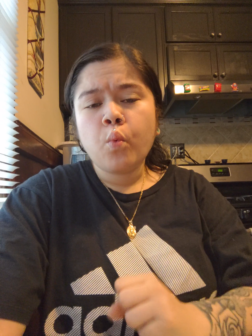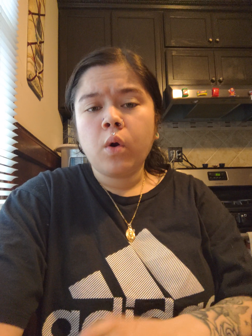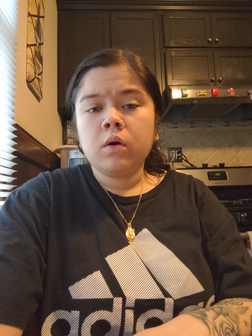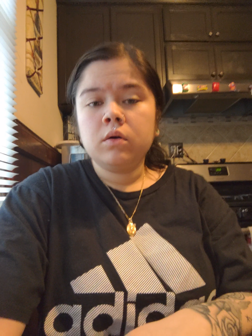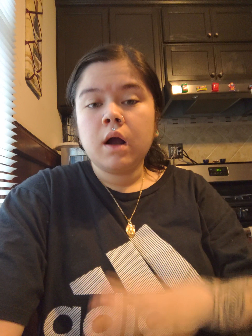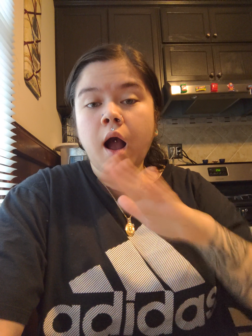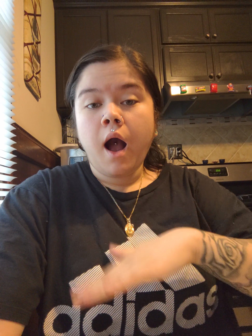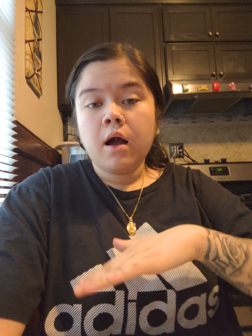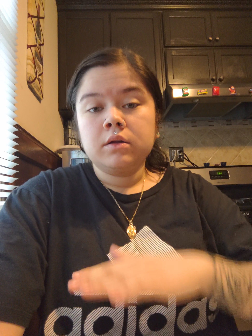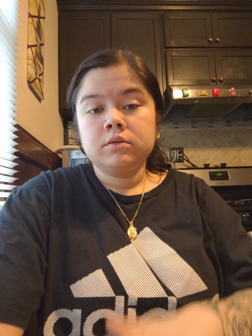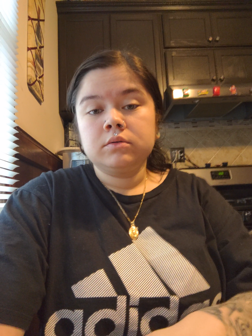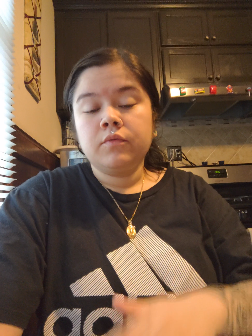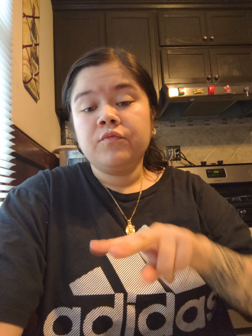on